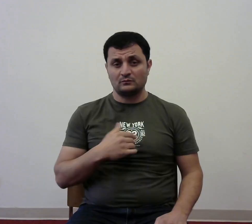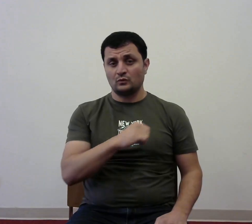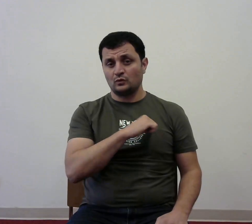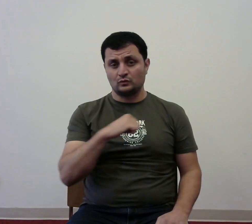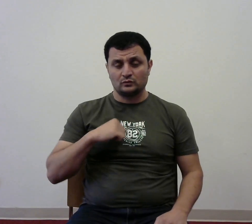özümü